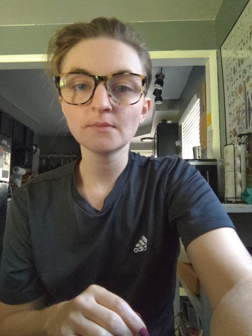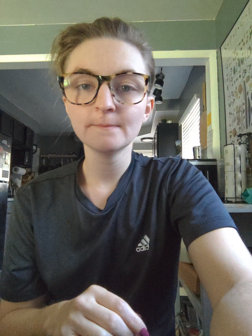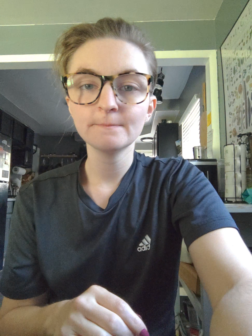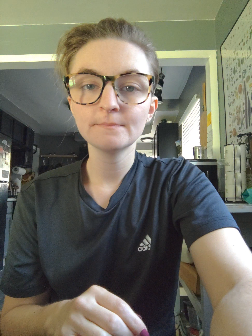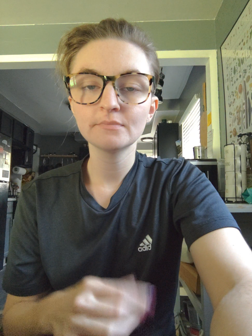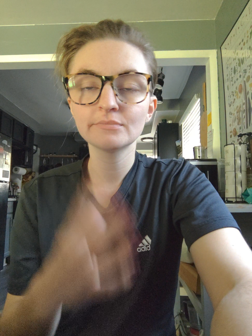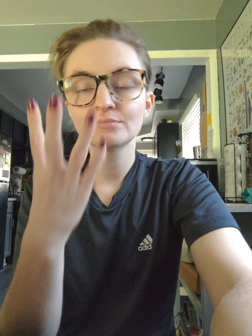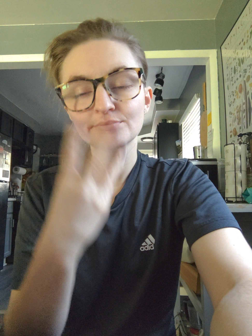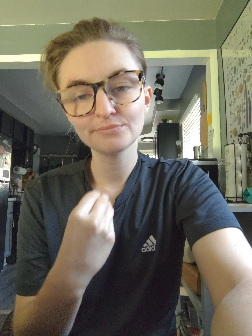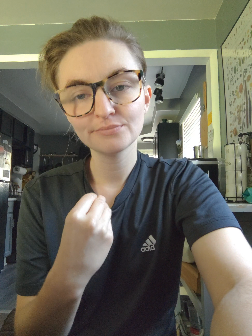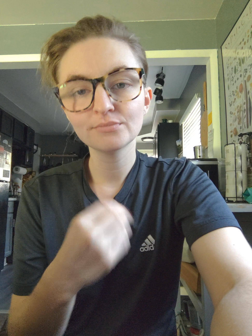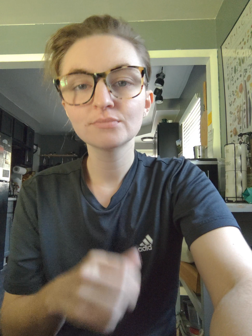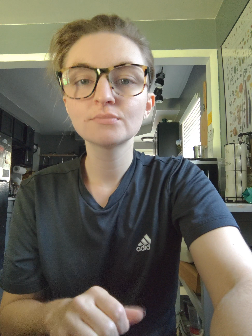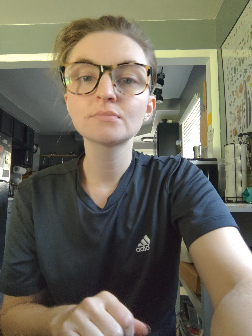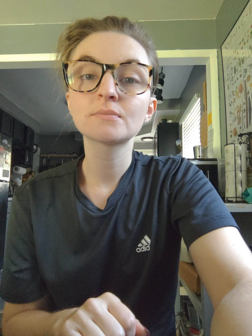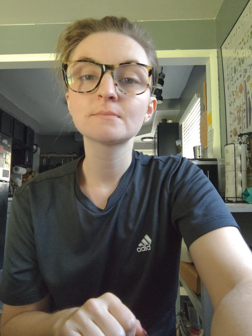asleep